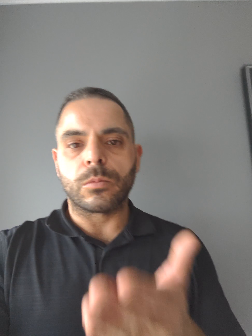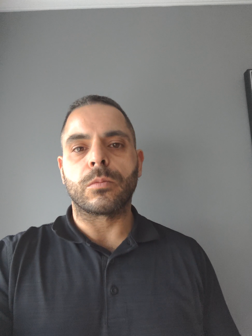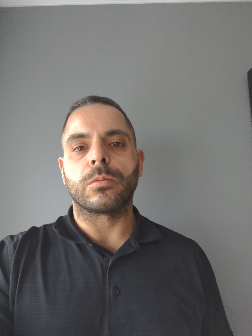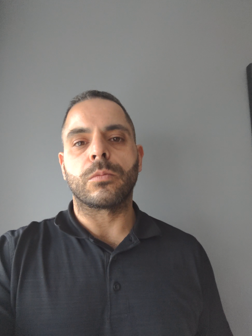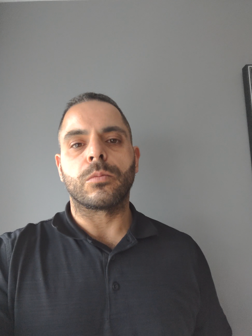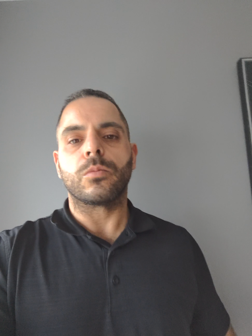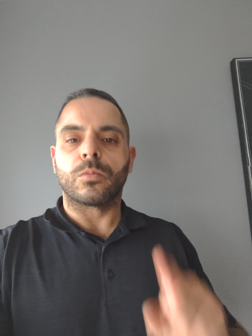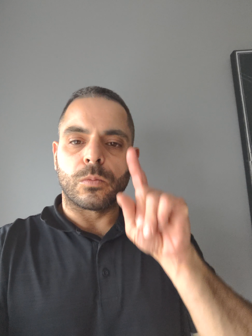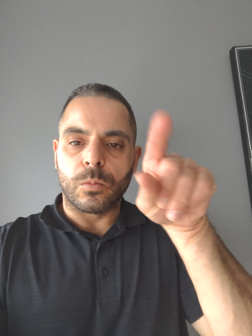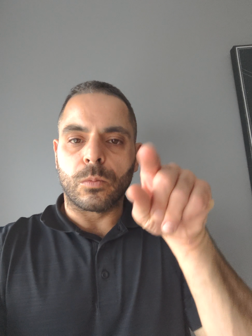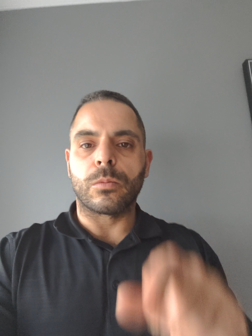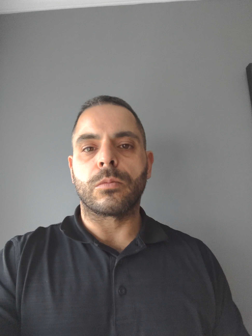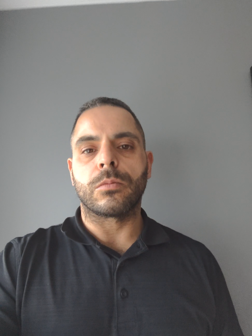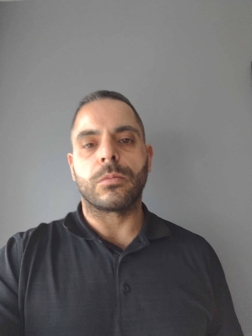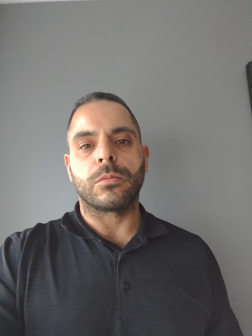go